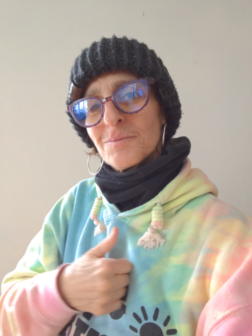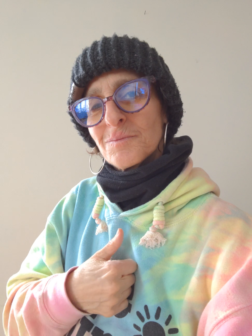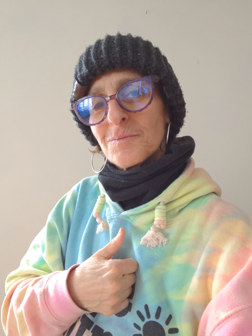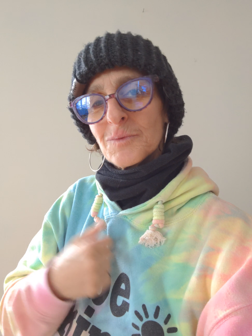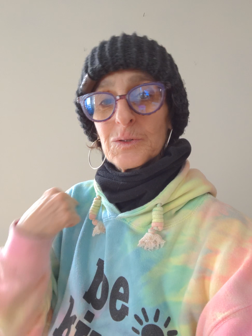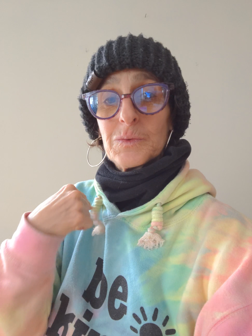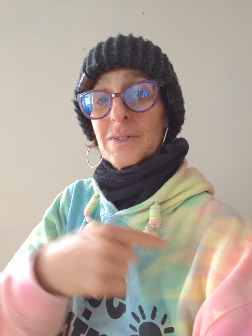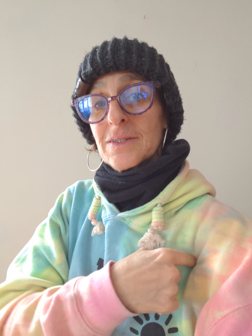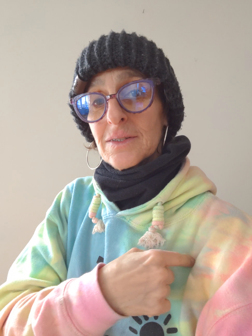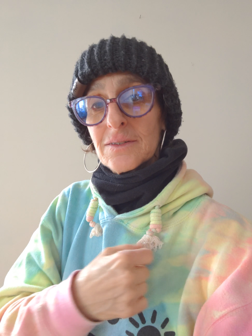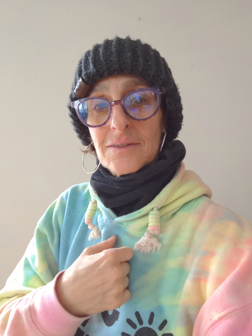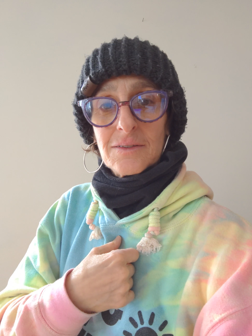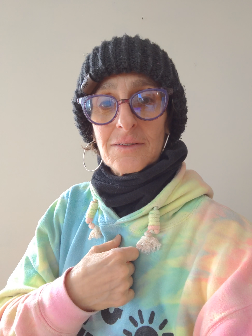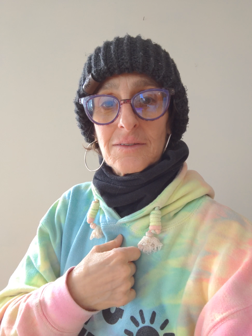we